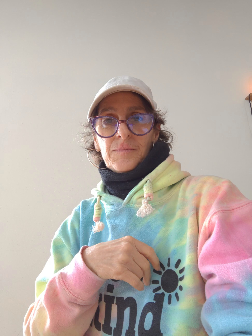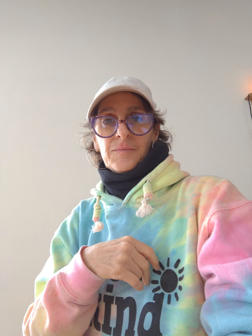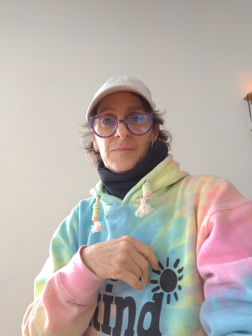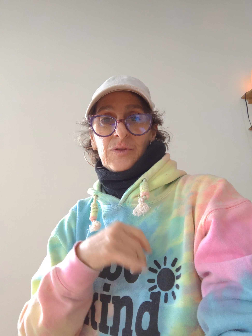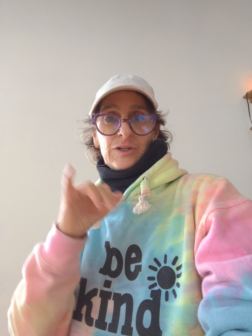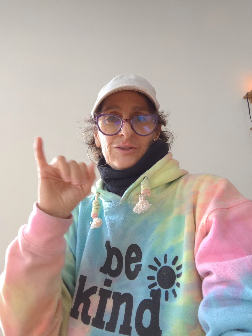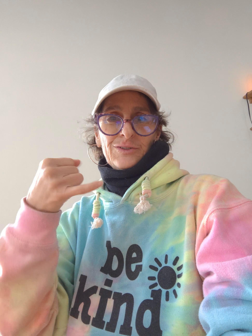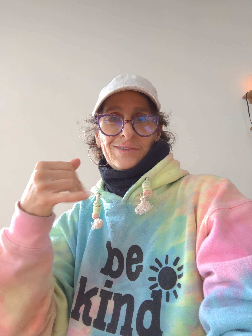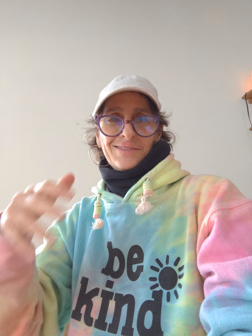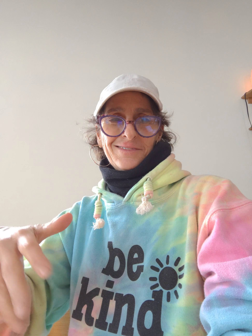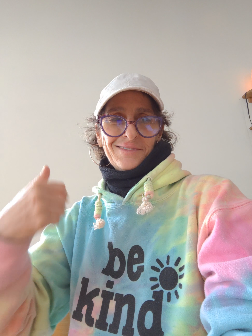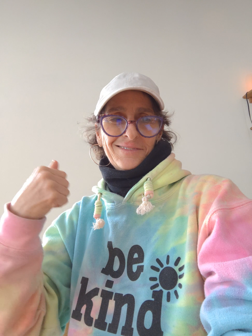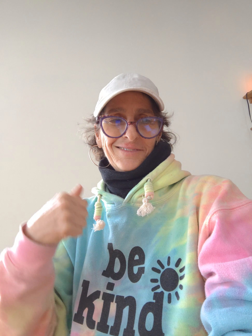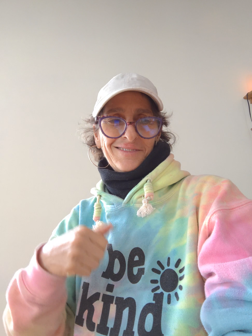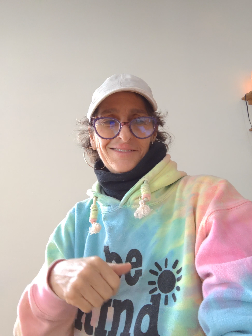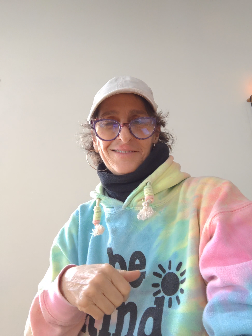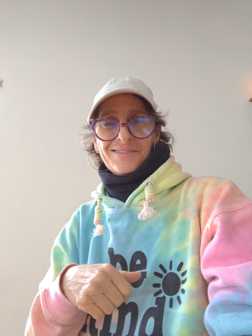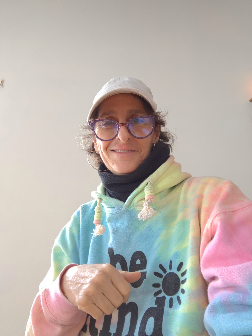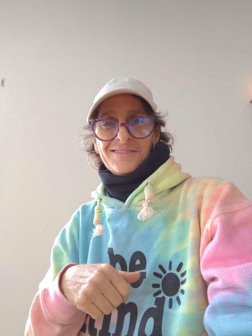jeans